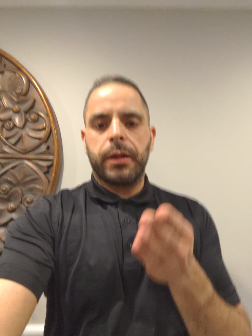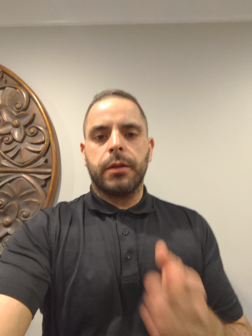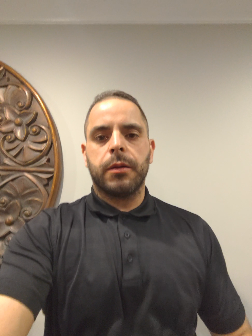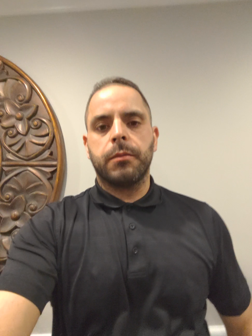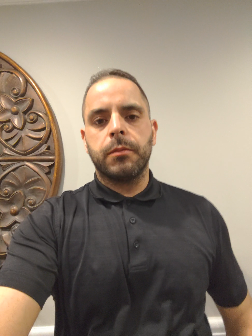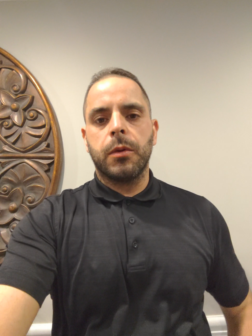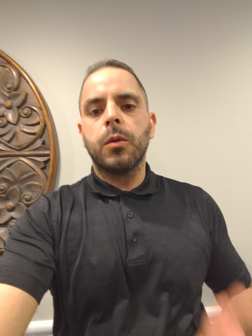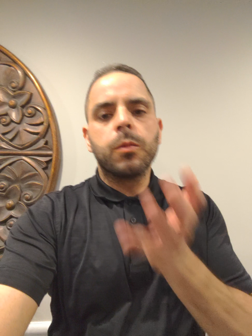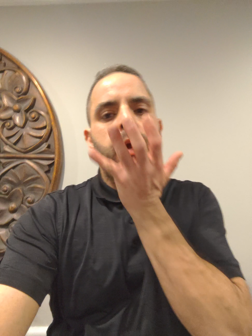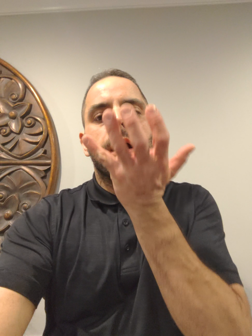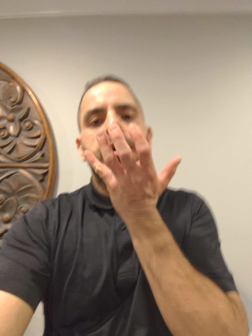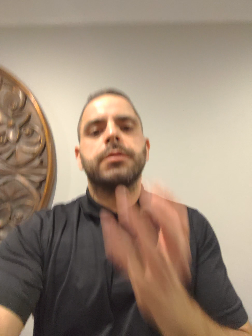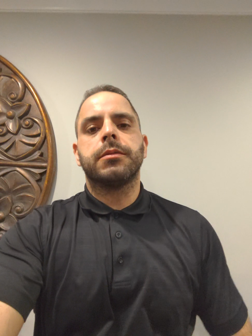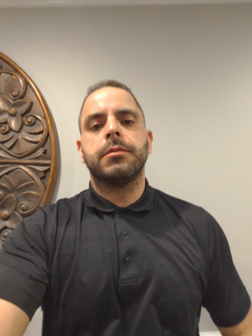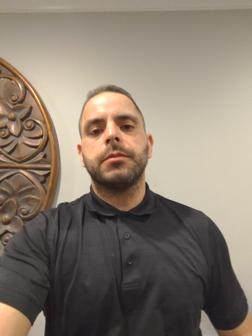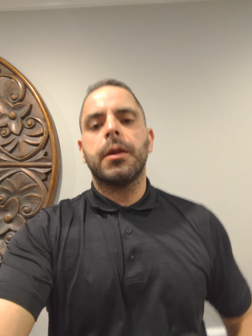grass